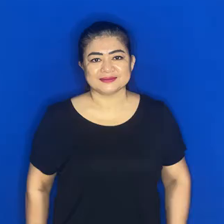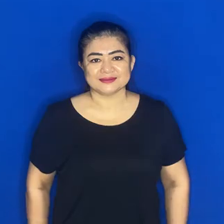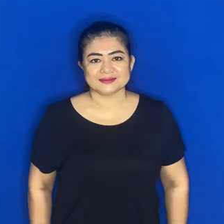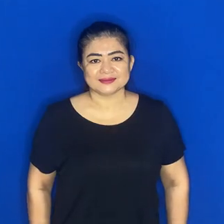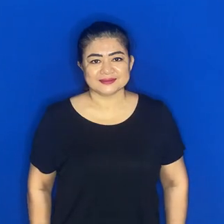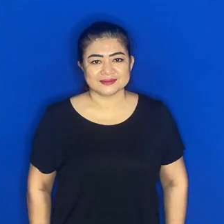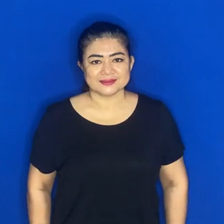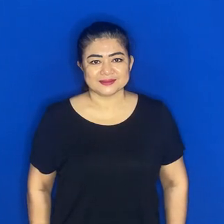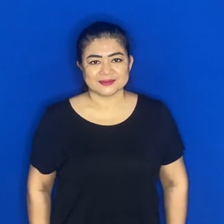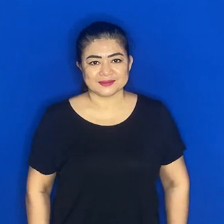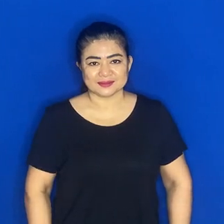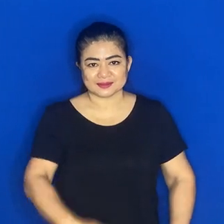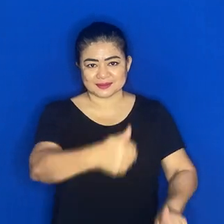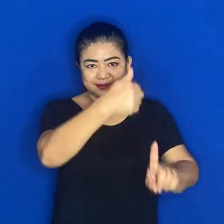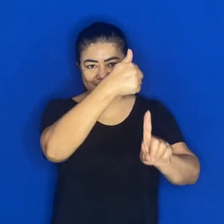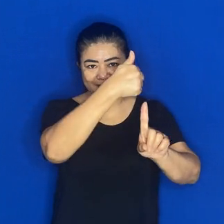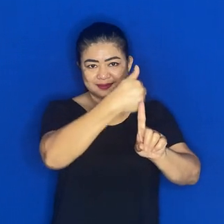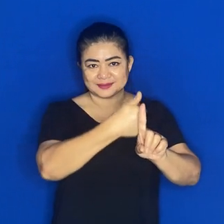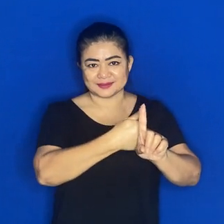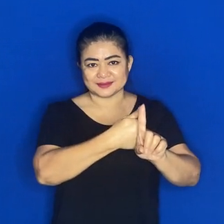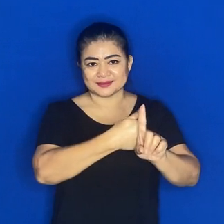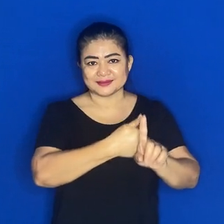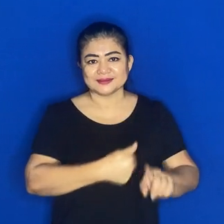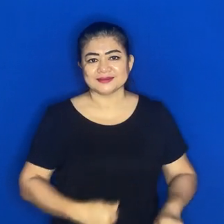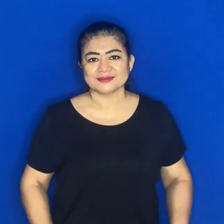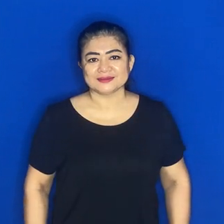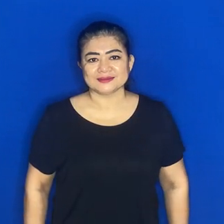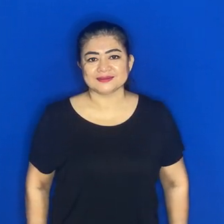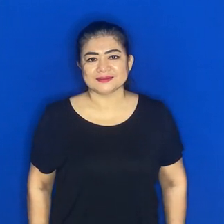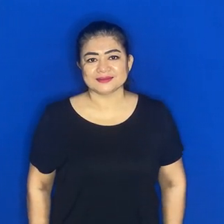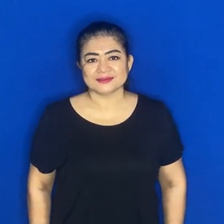april